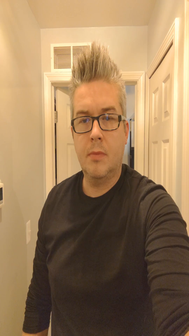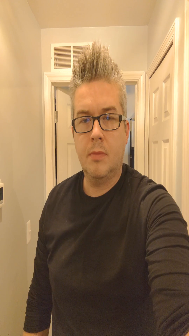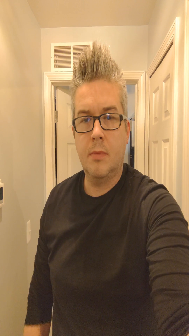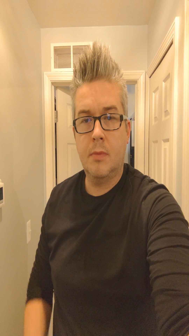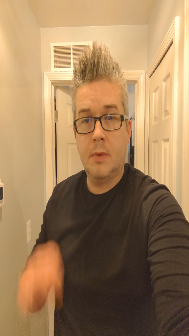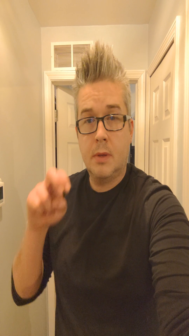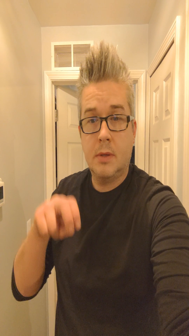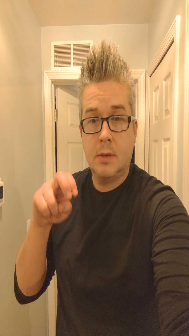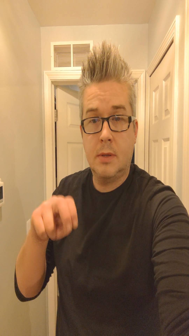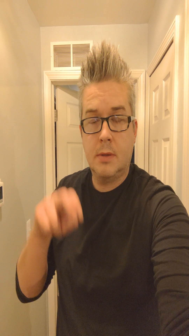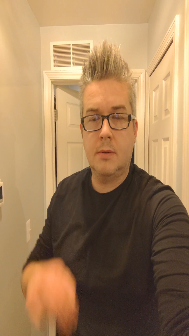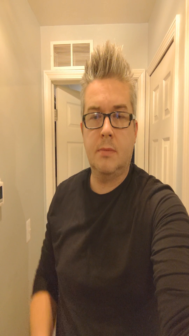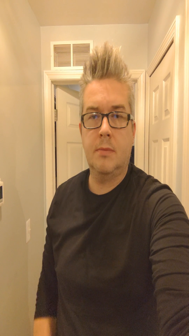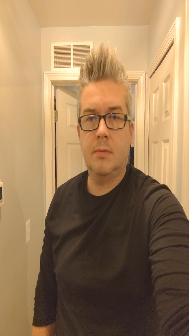chair